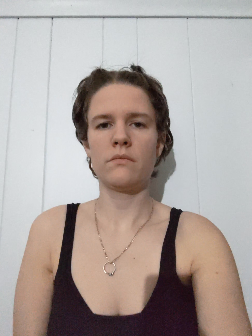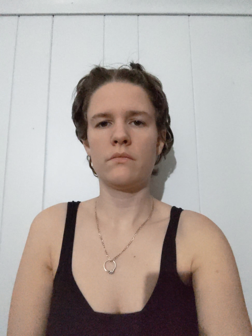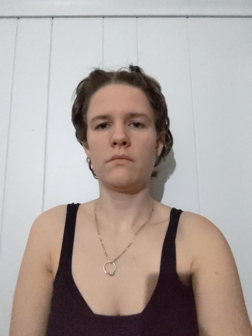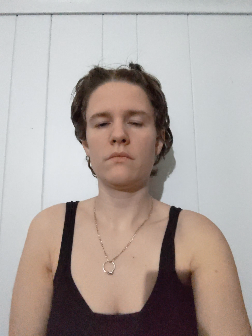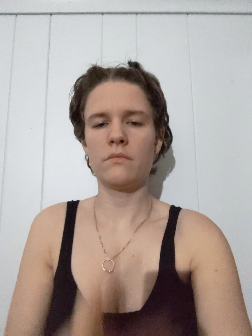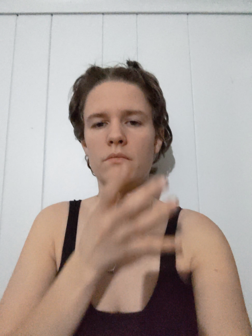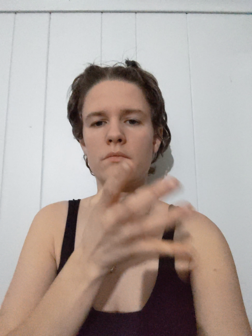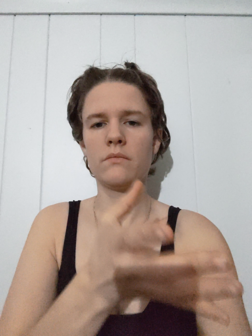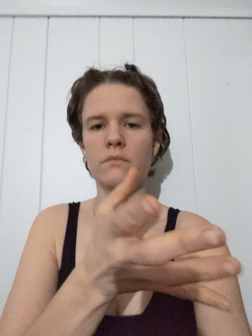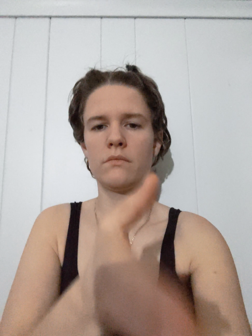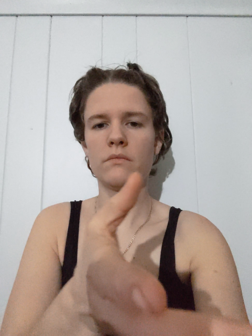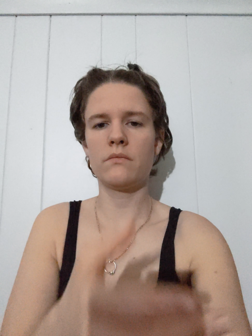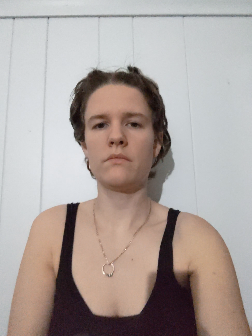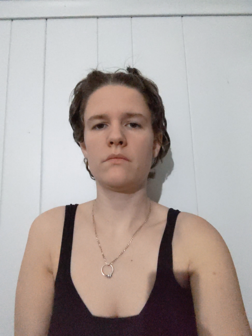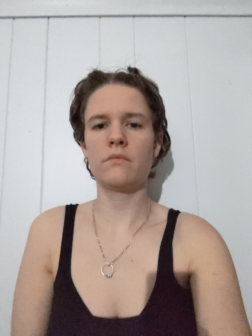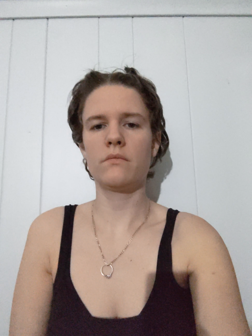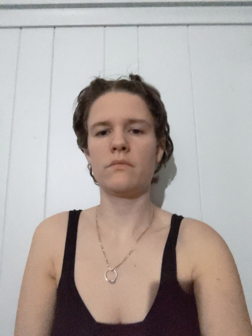grandma